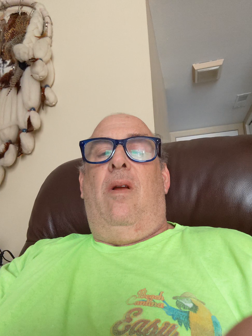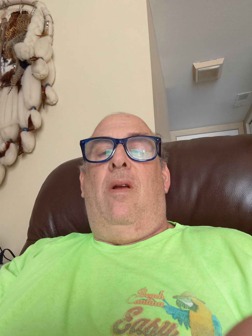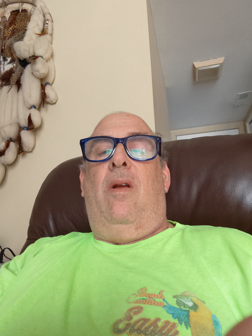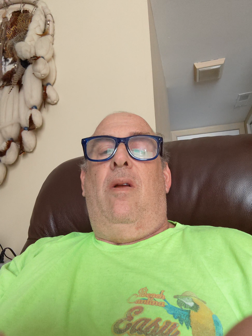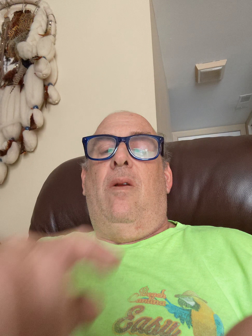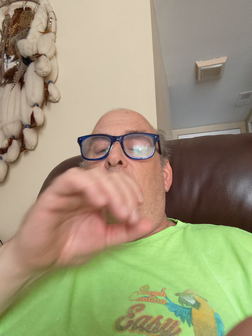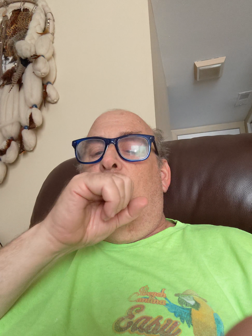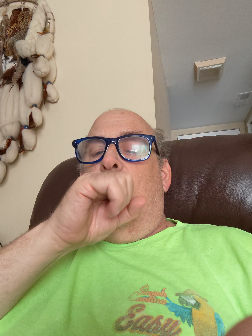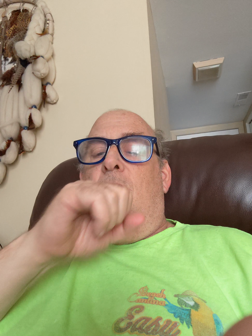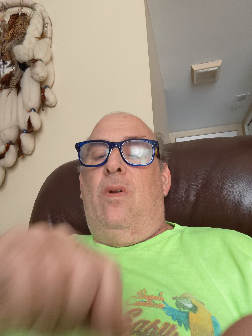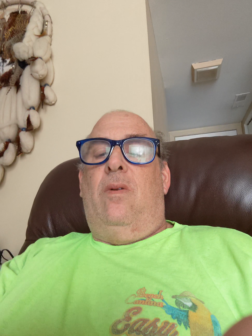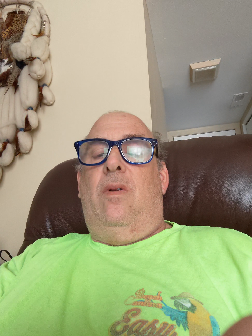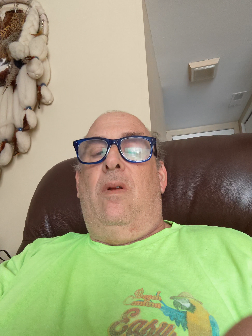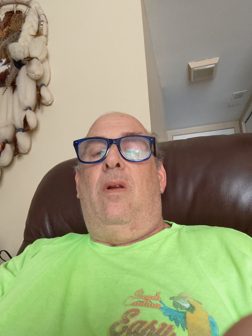orange